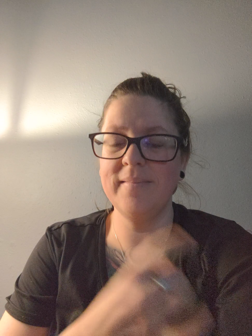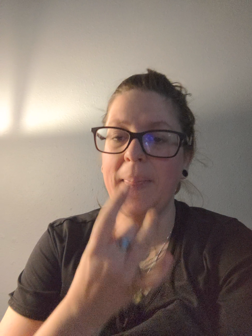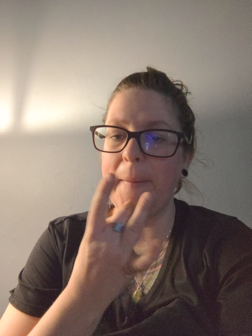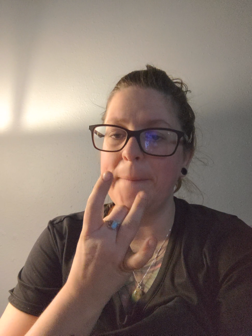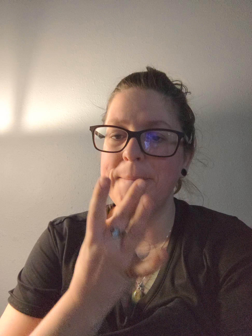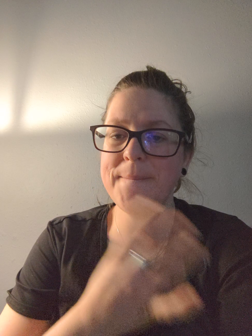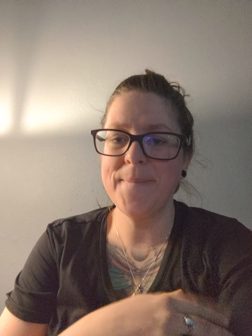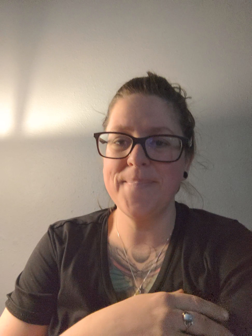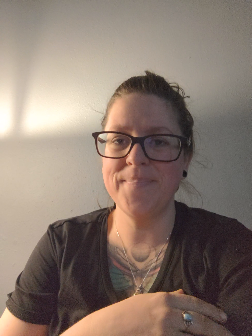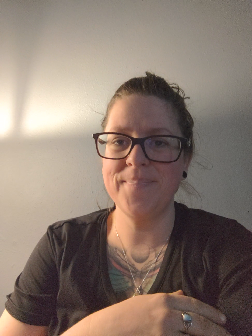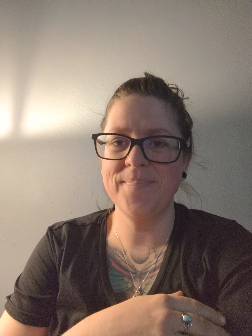lamp